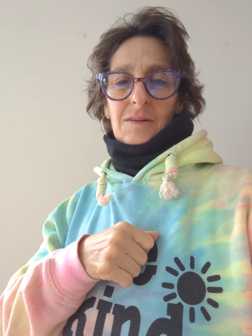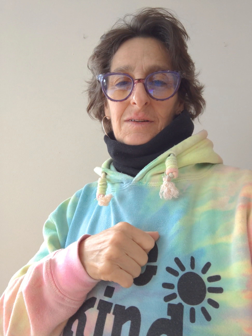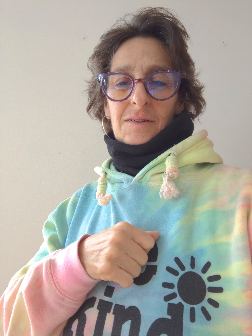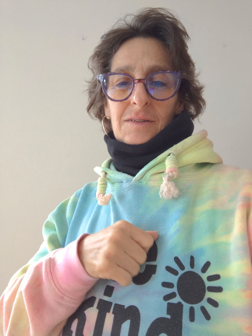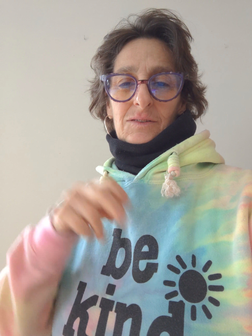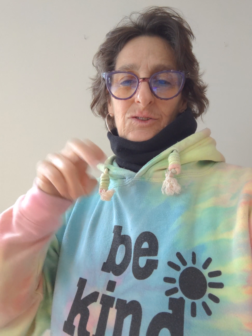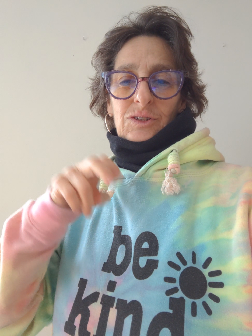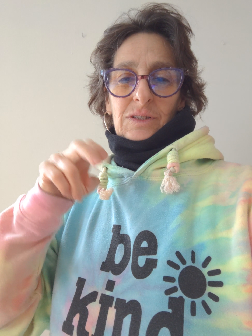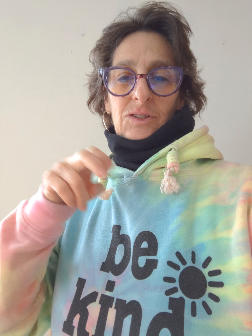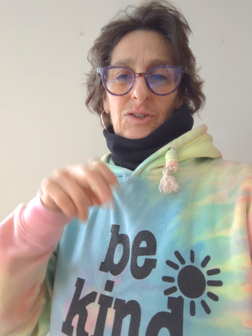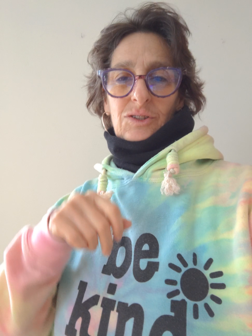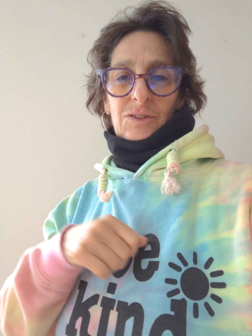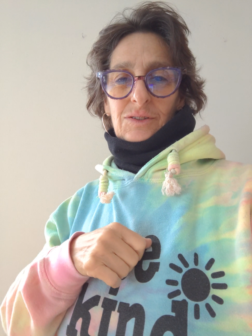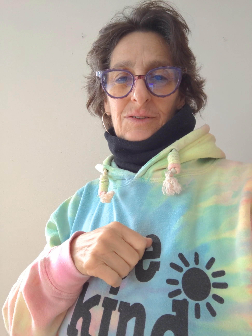chair